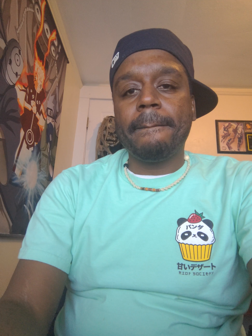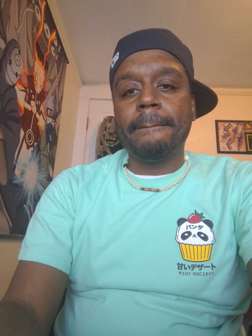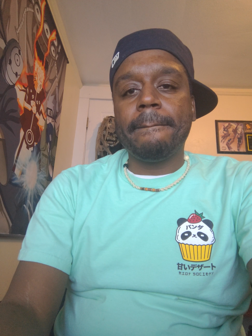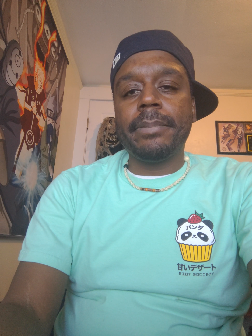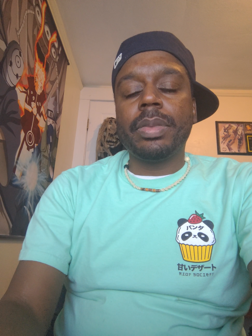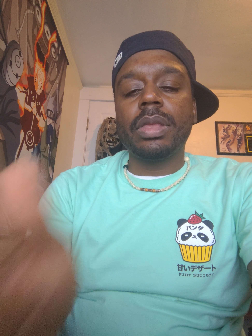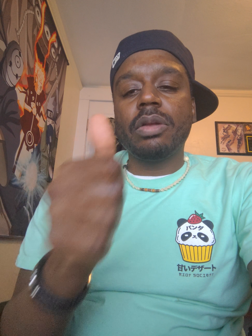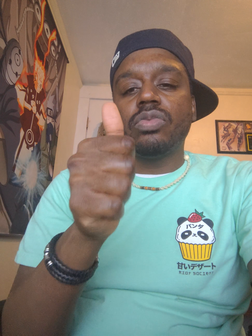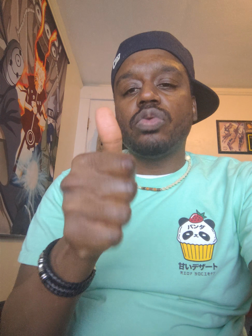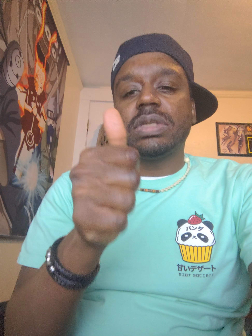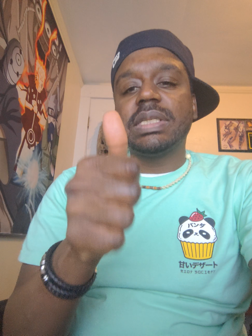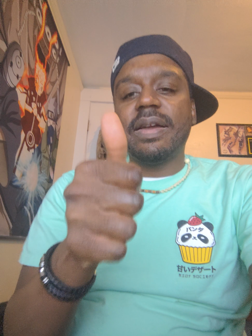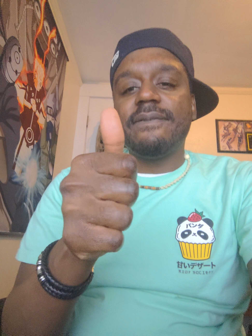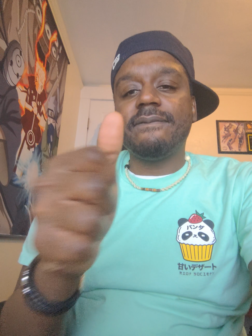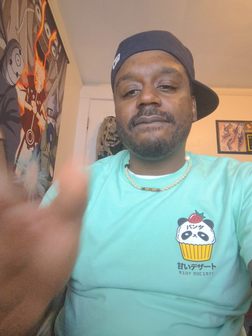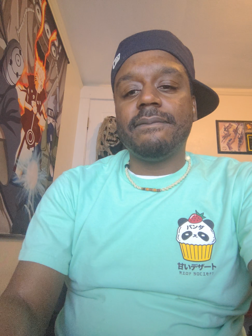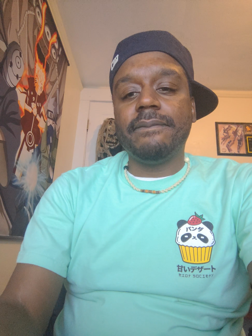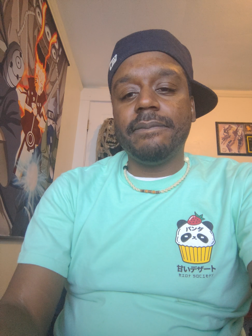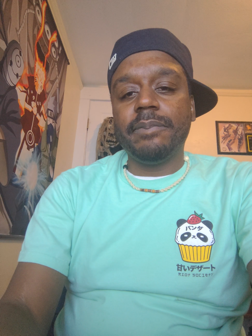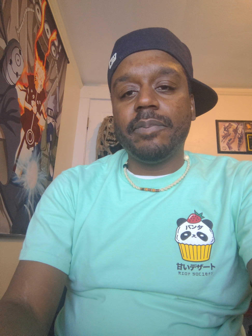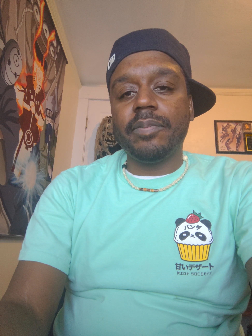yourself